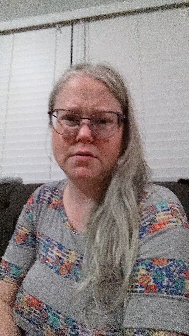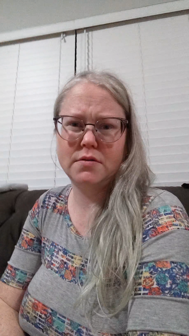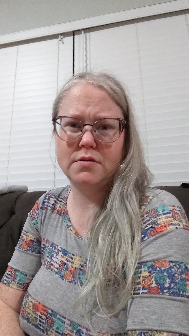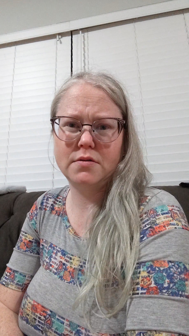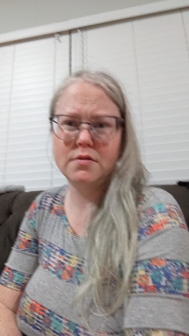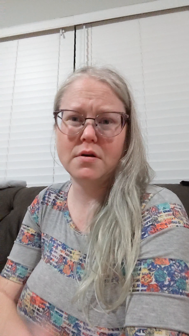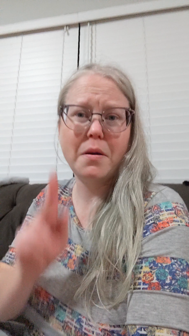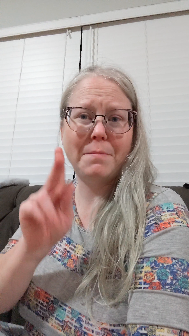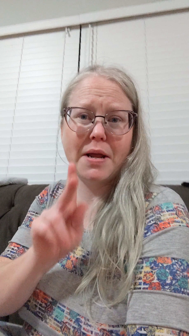people